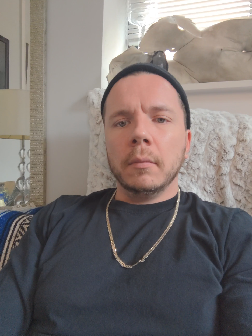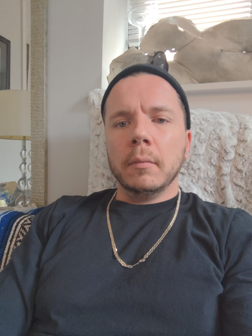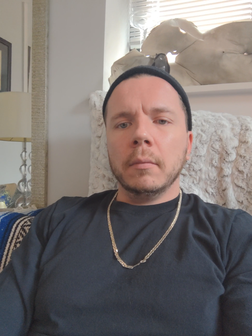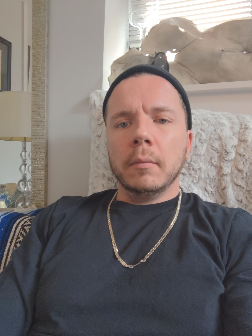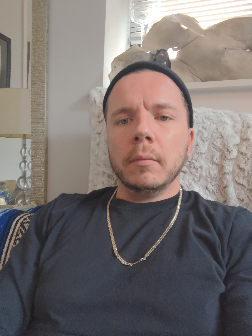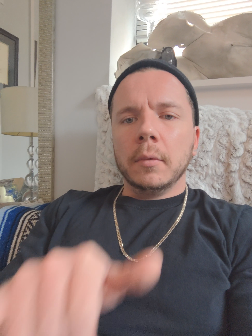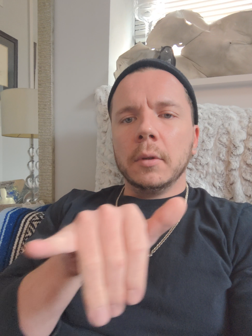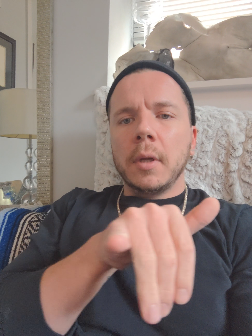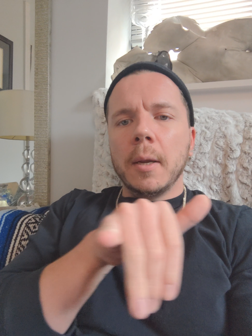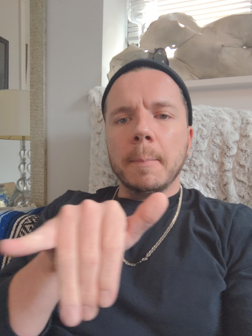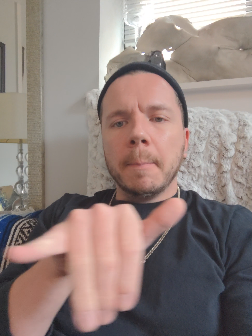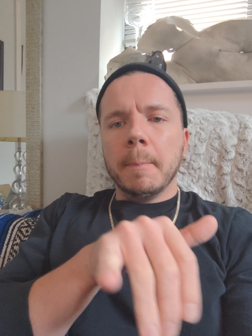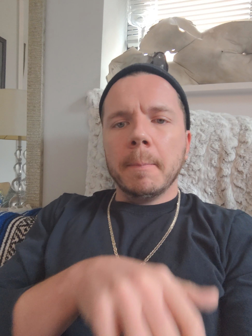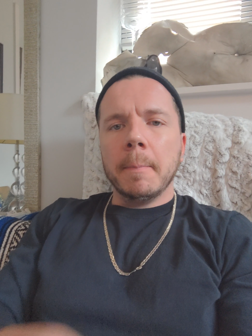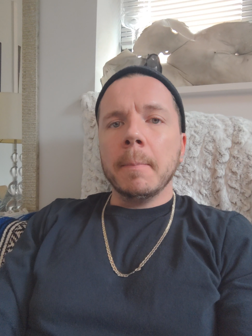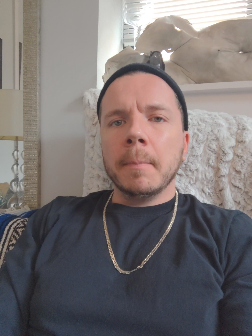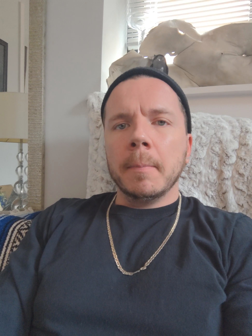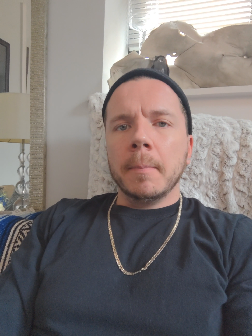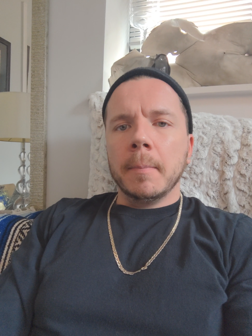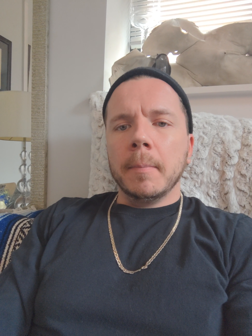same